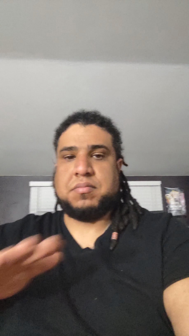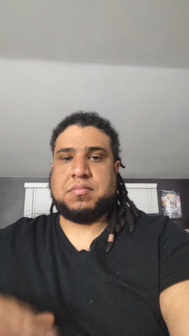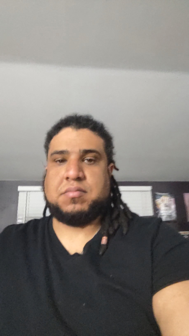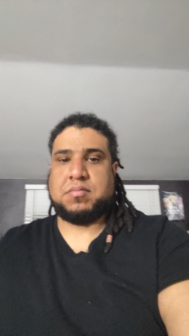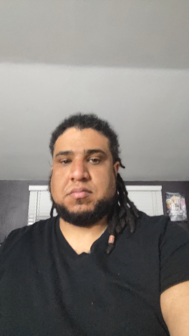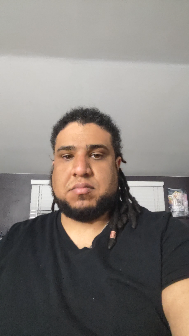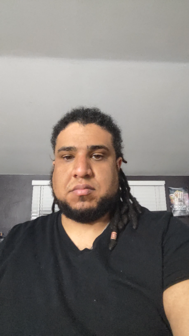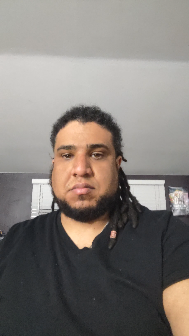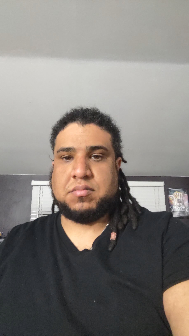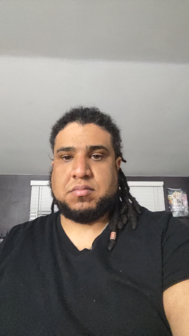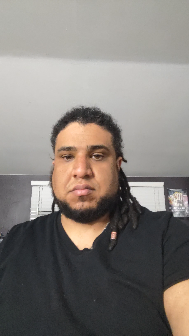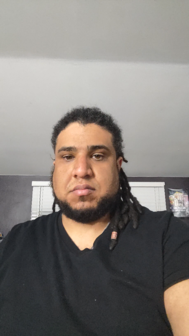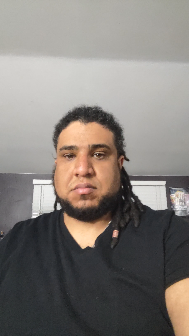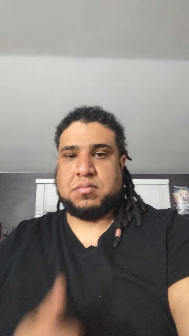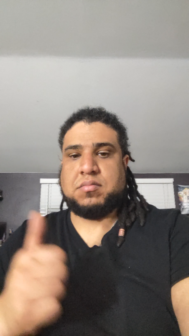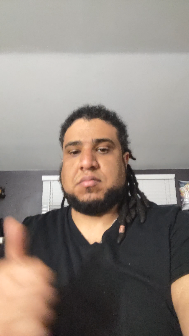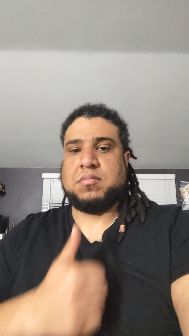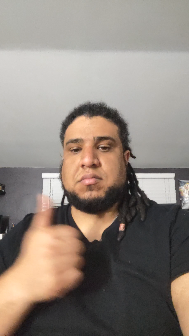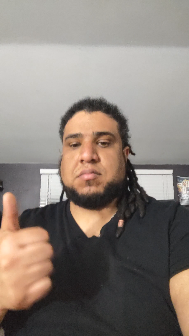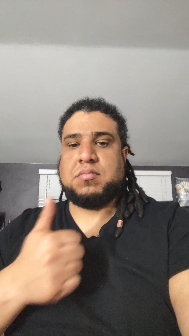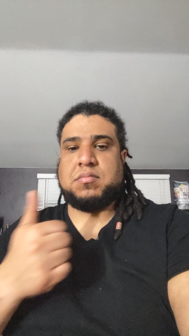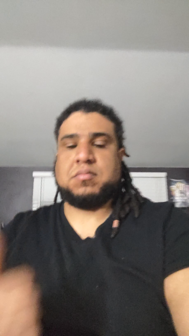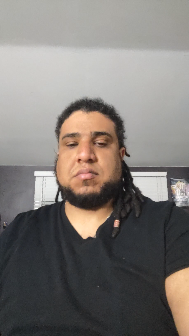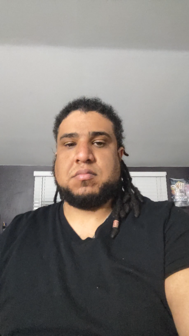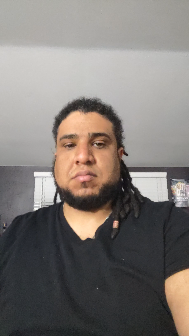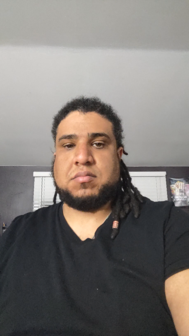basement